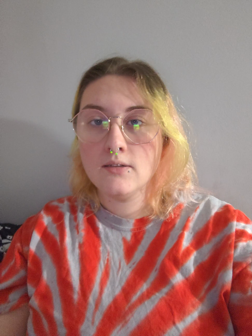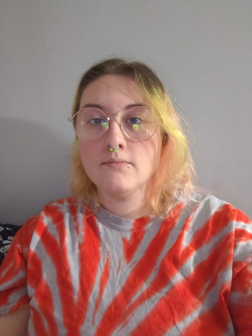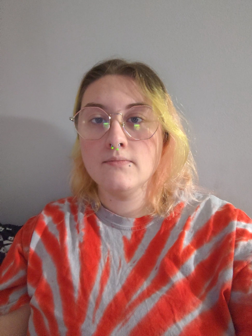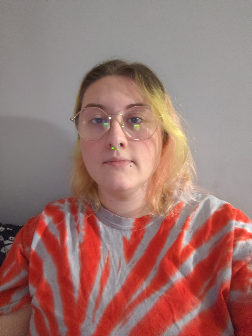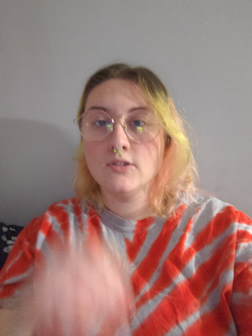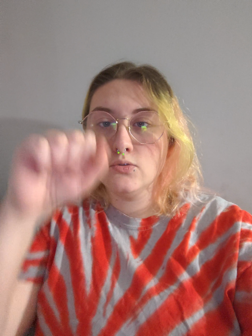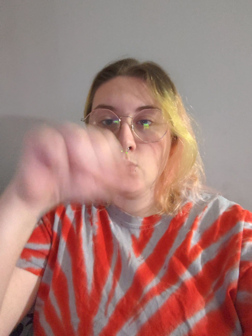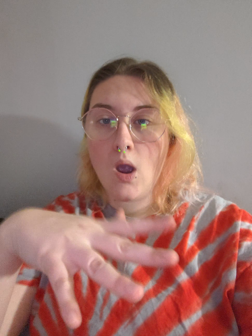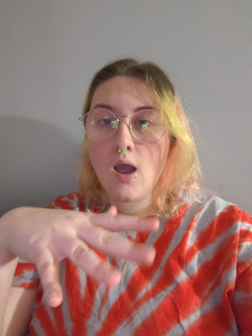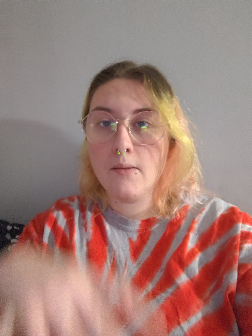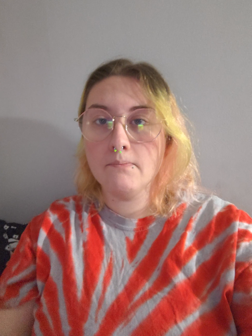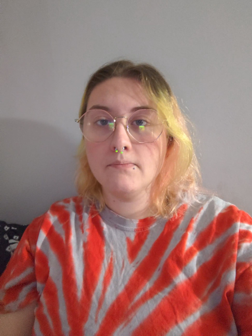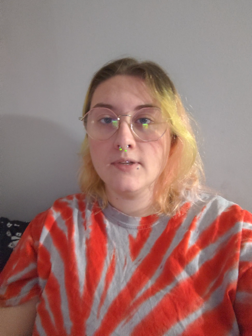drop